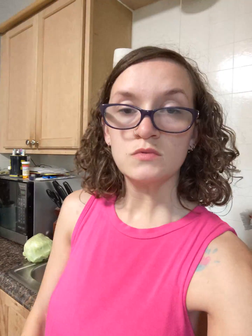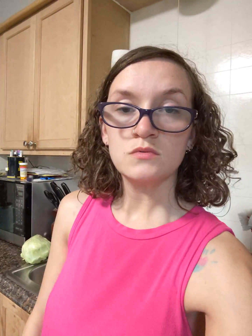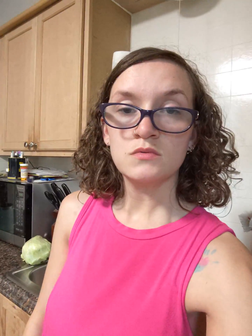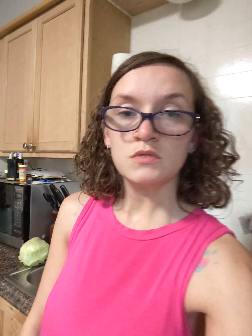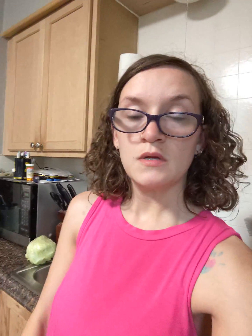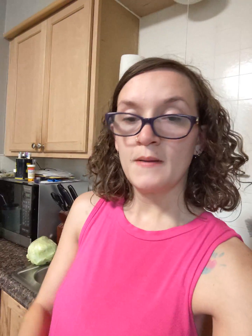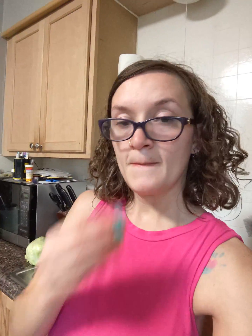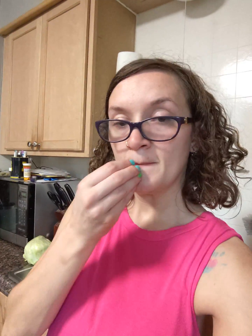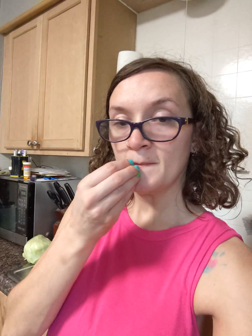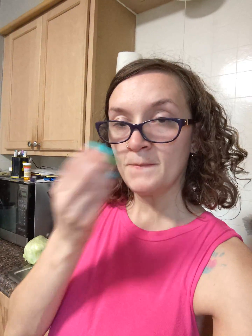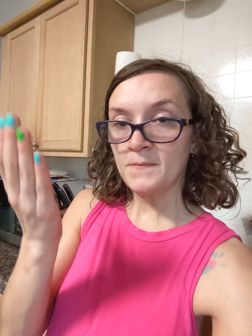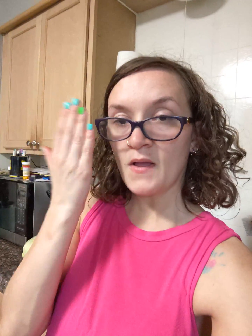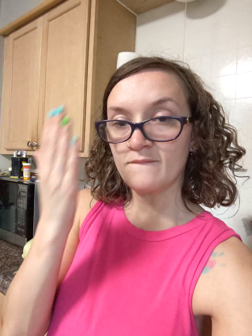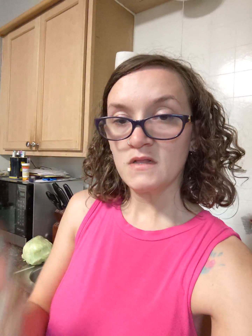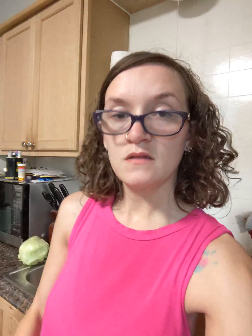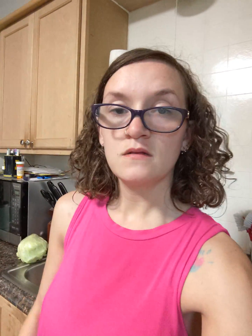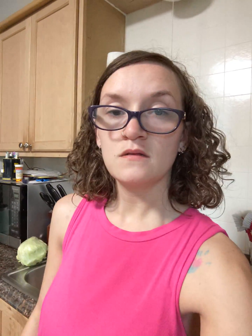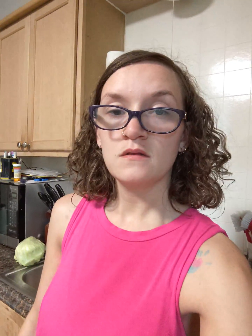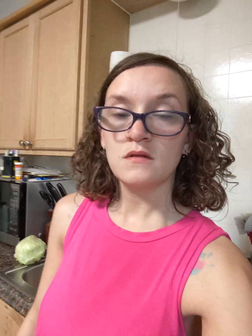breakfast